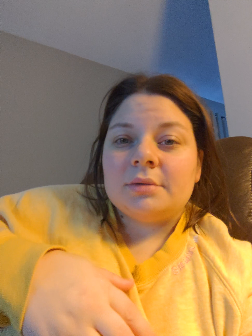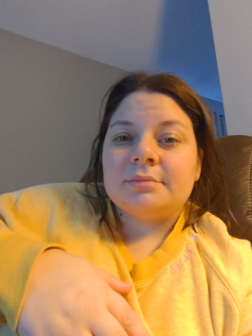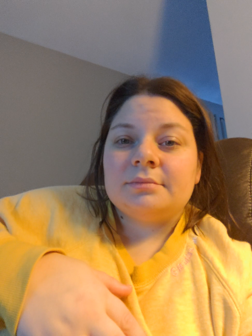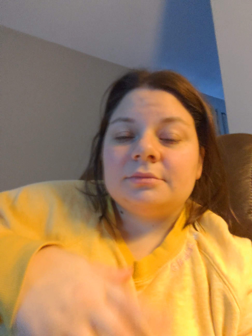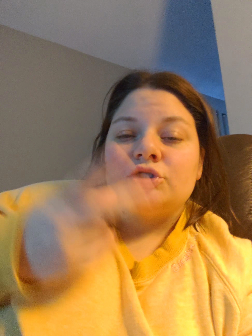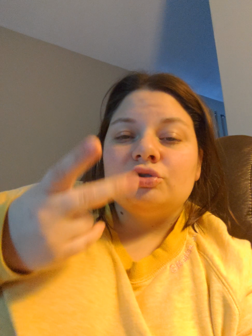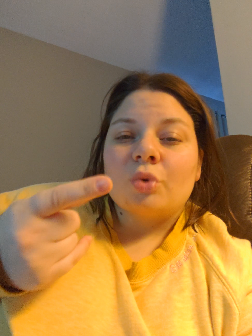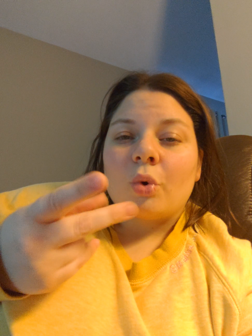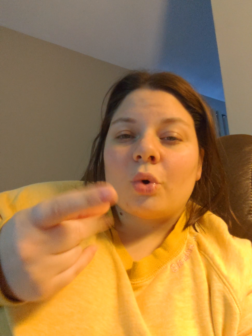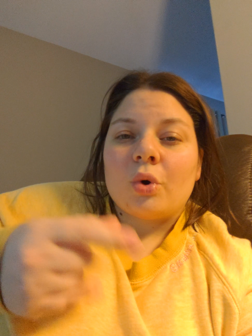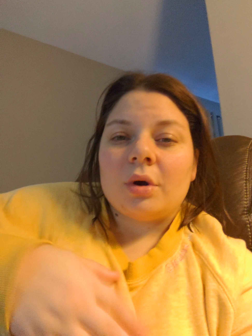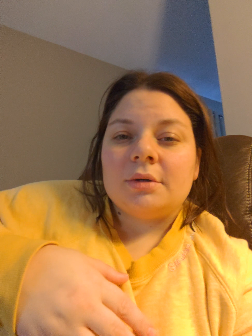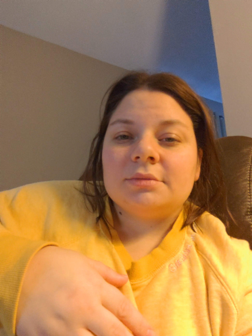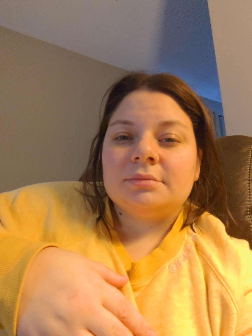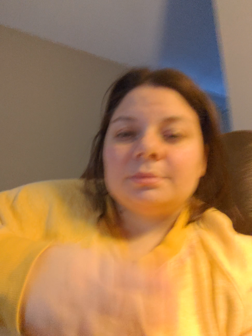dog